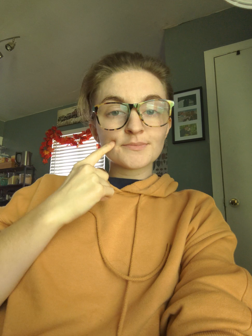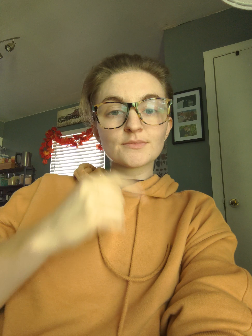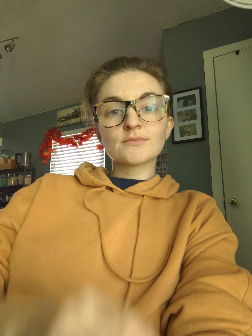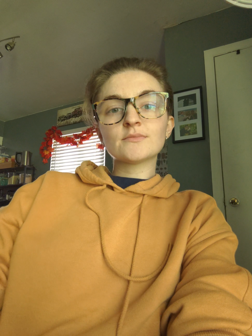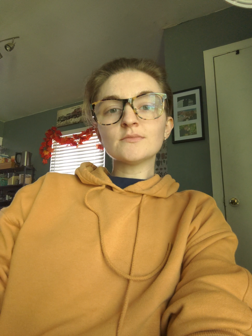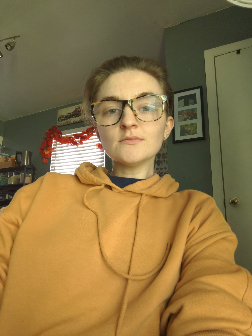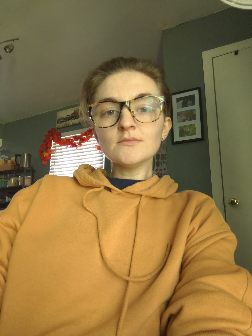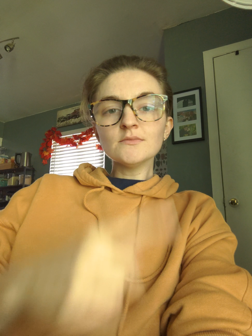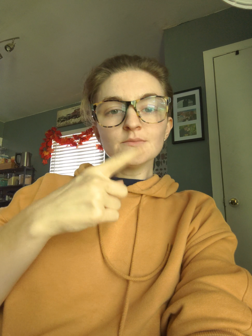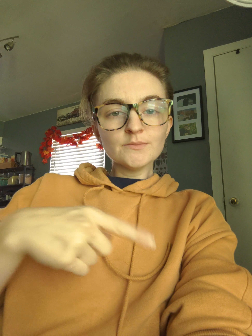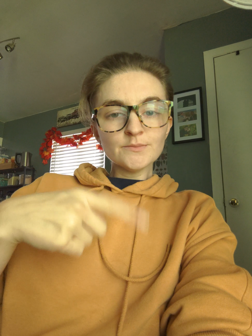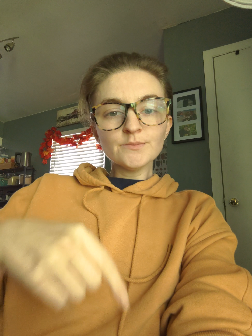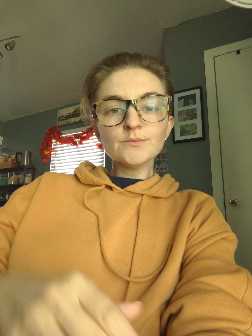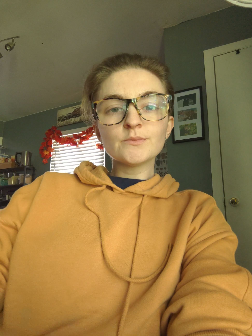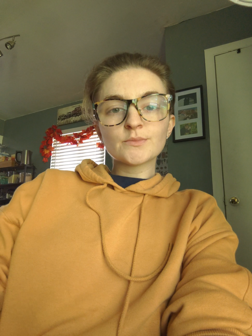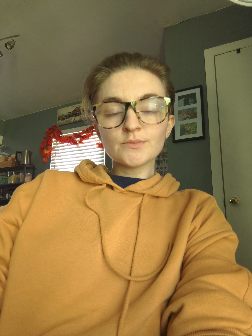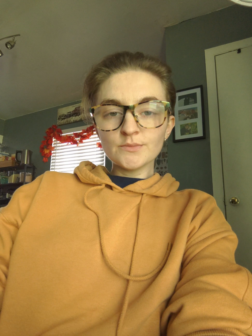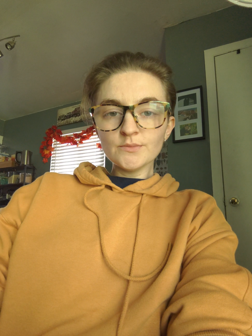knife